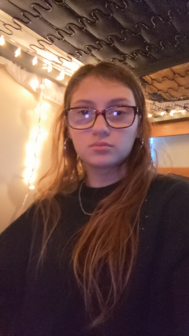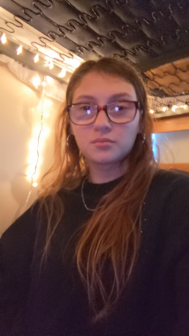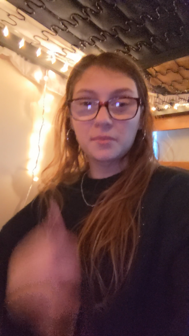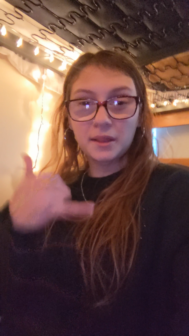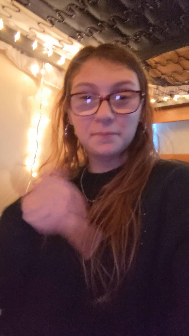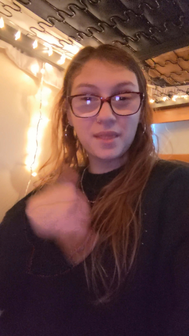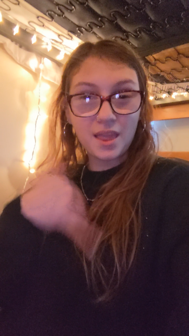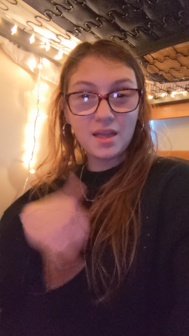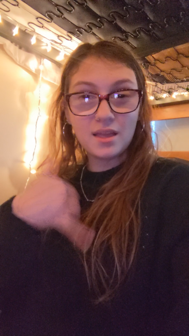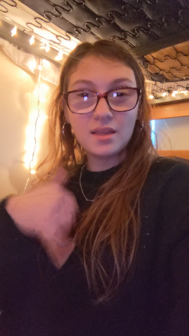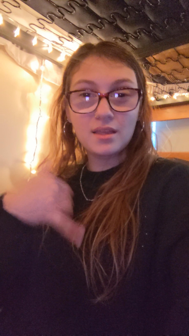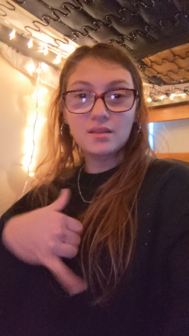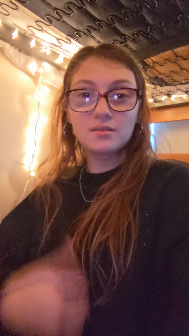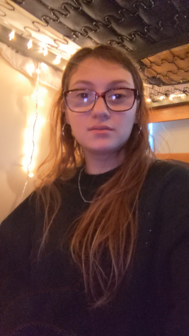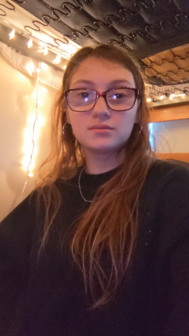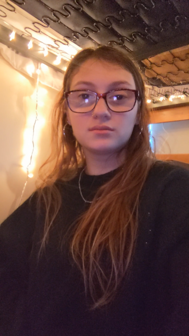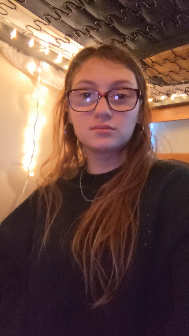play